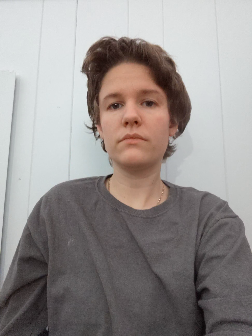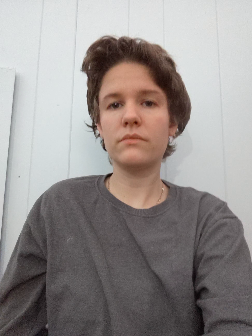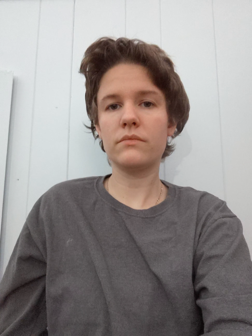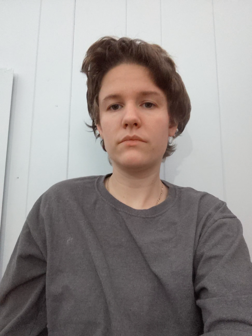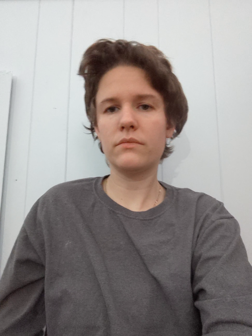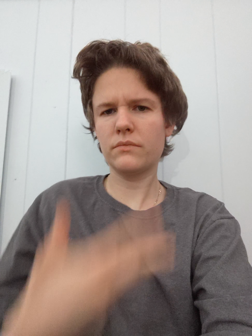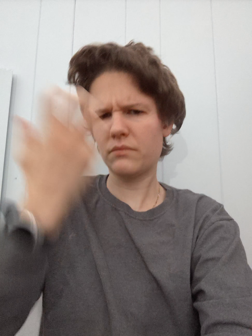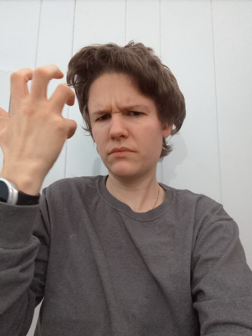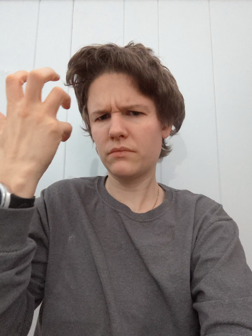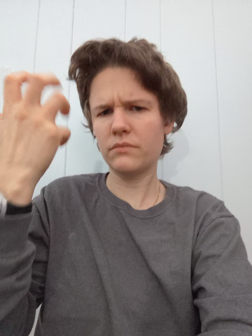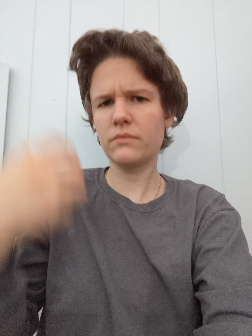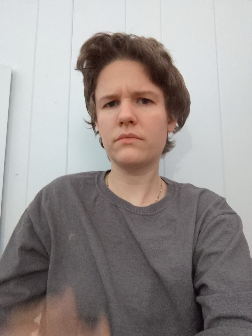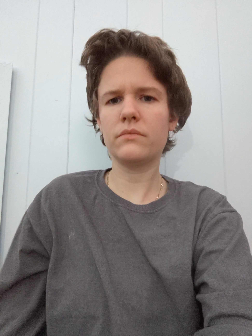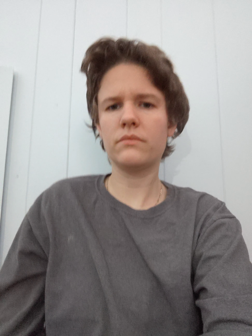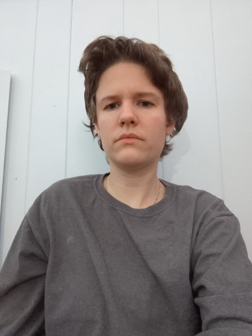mad